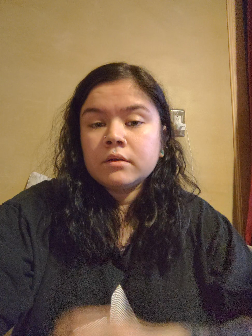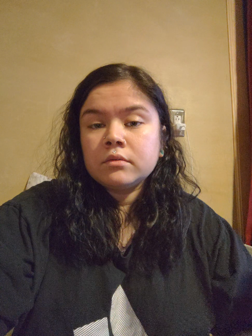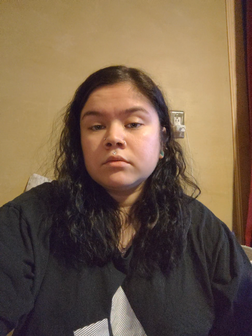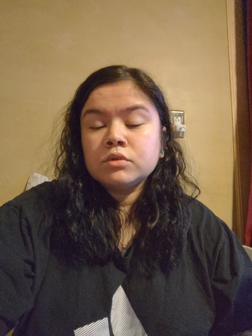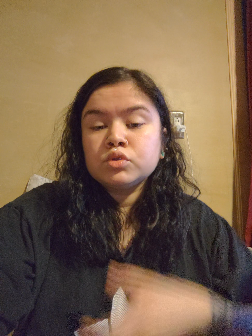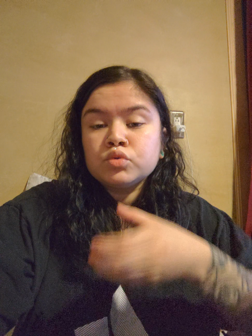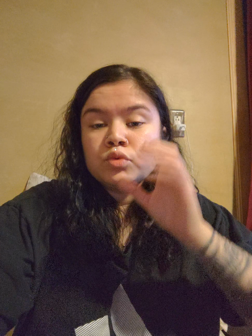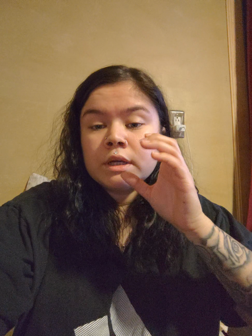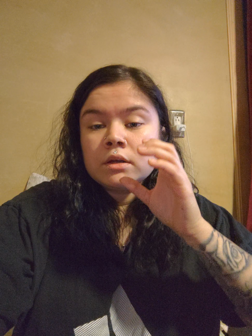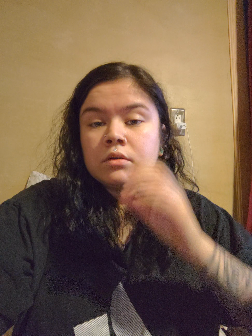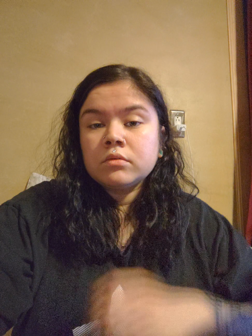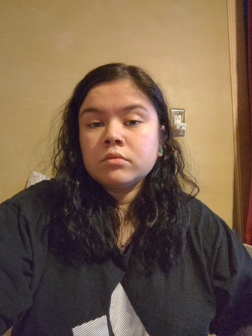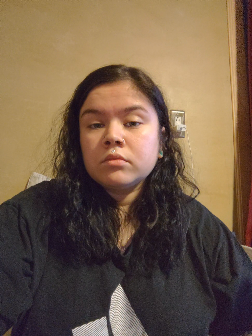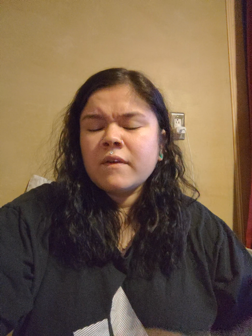drink